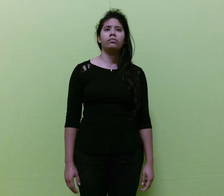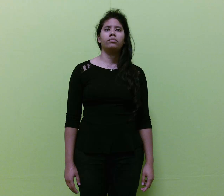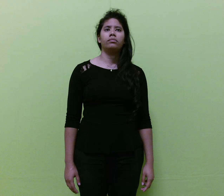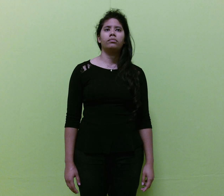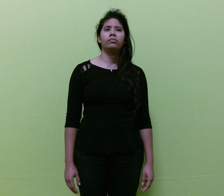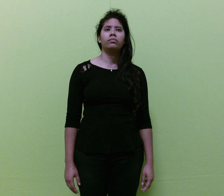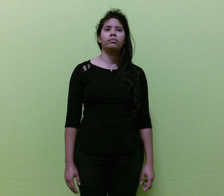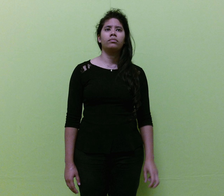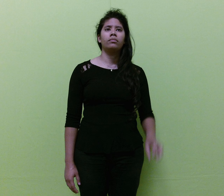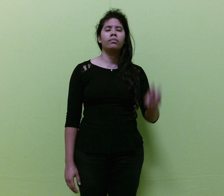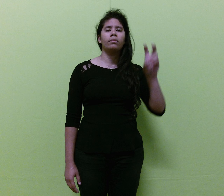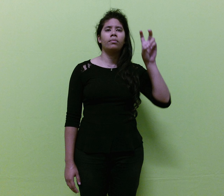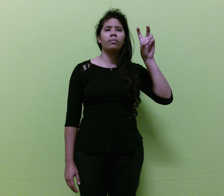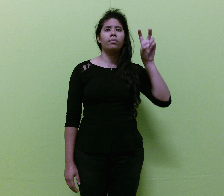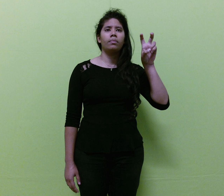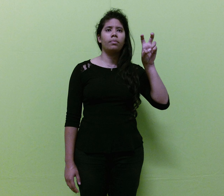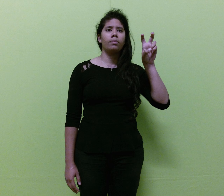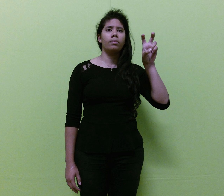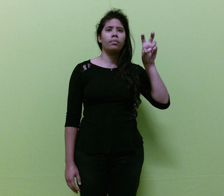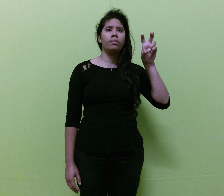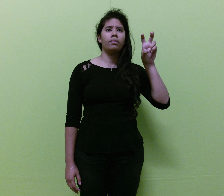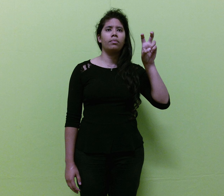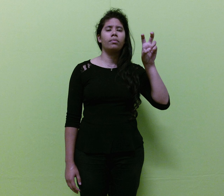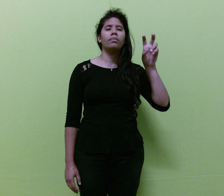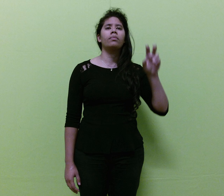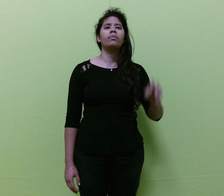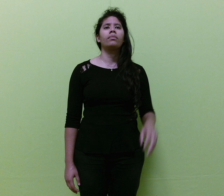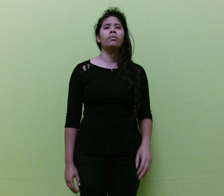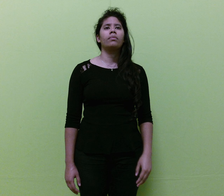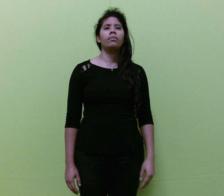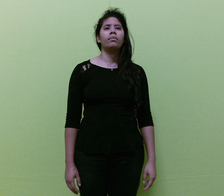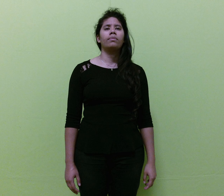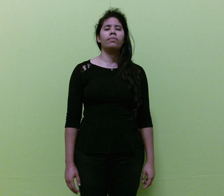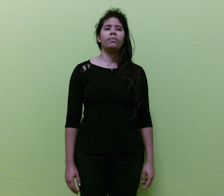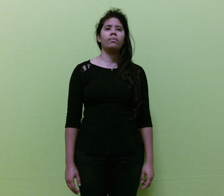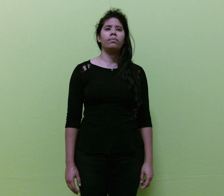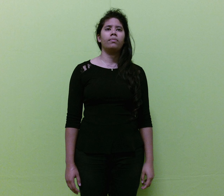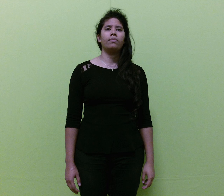cinco